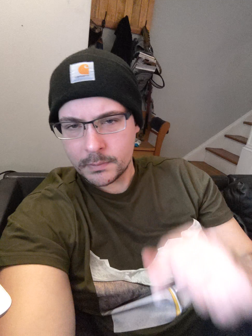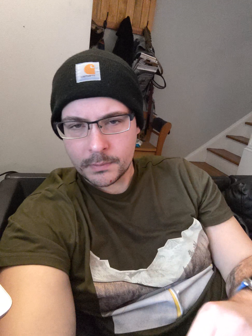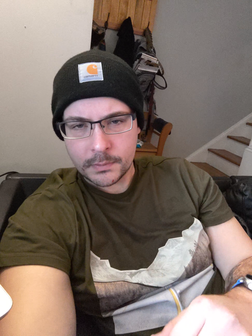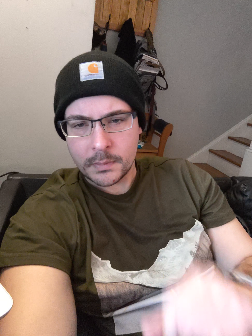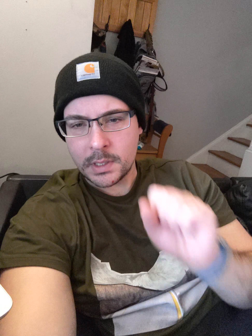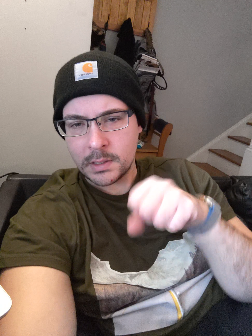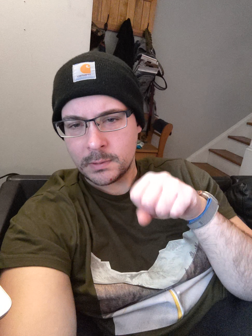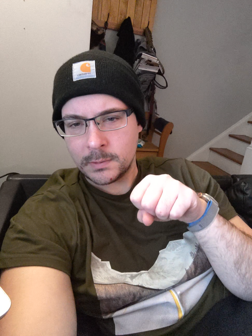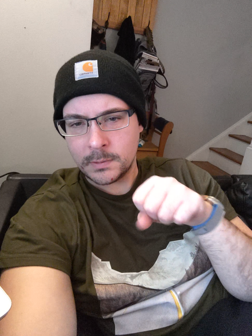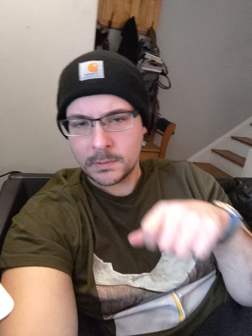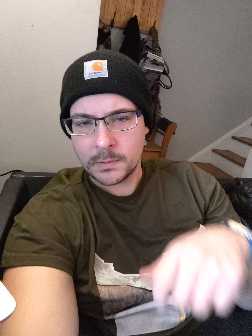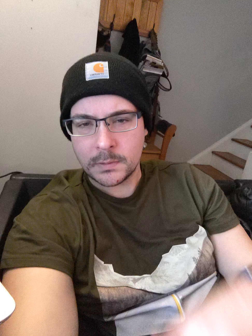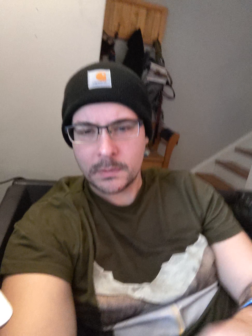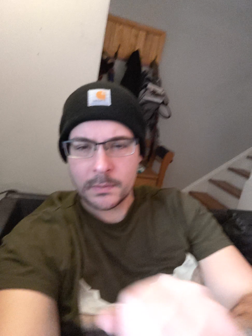yes